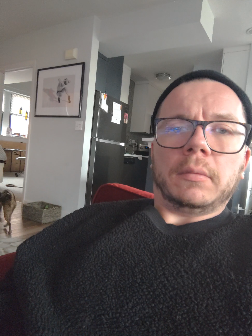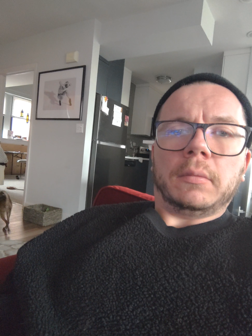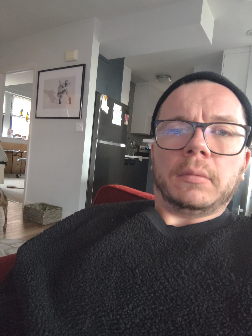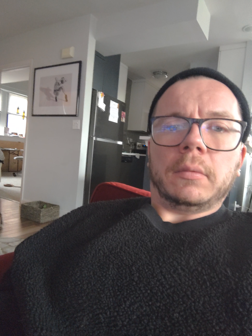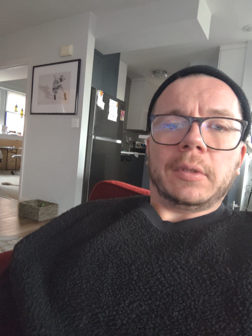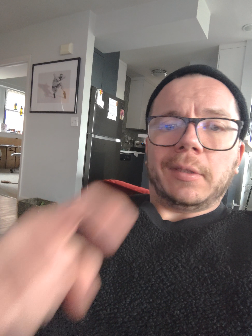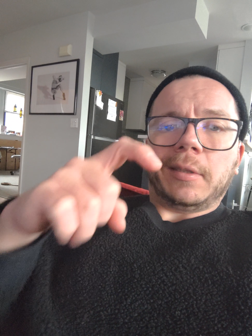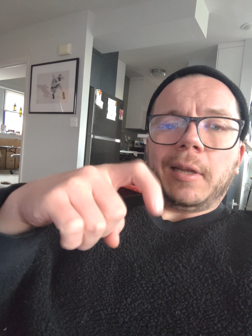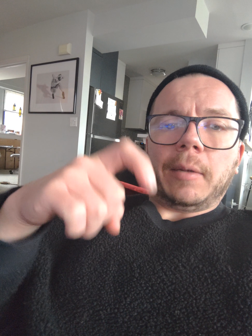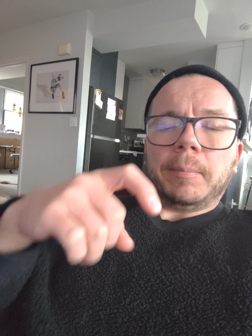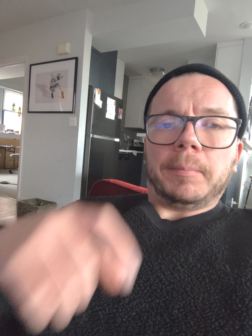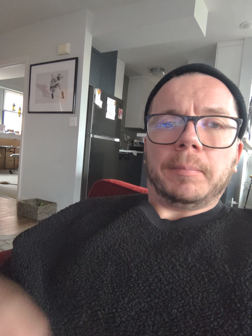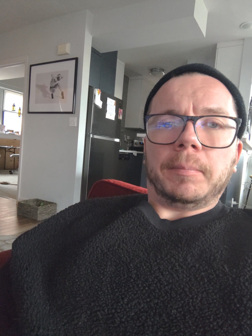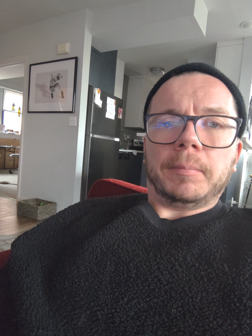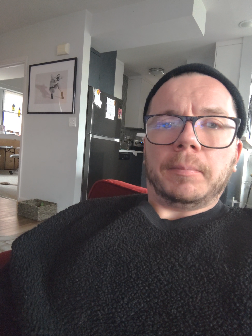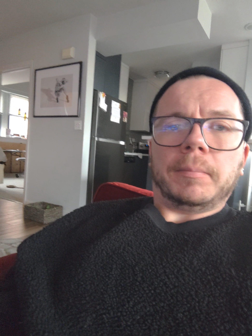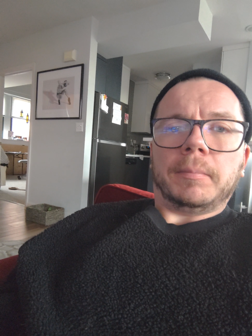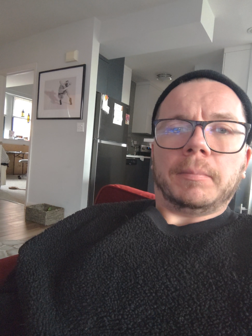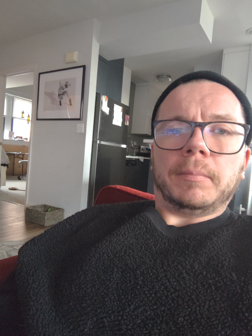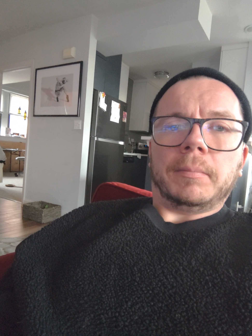time